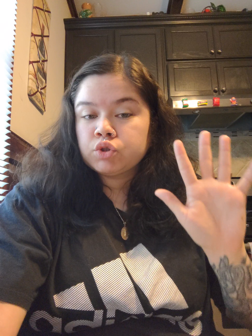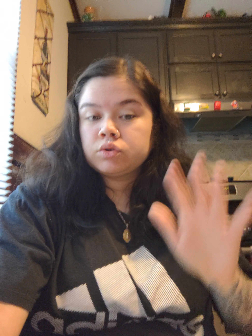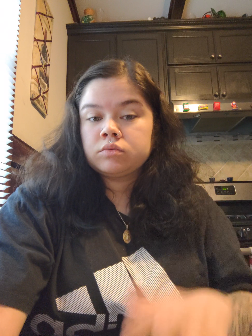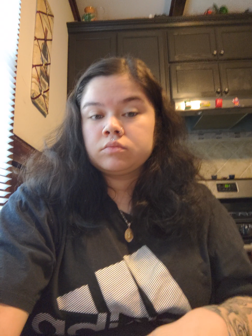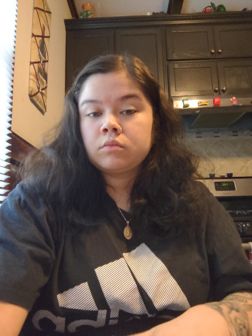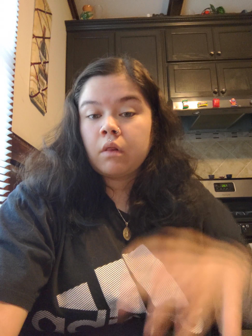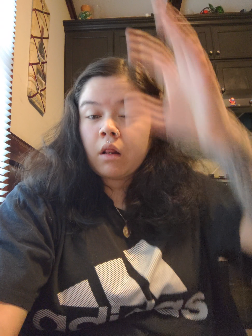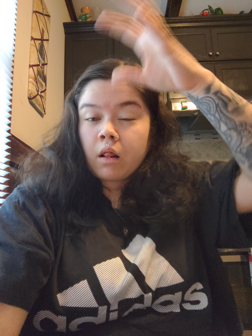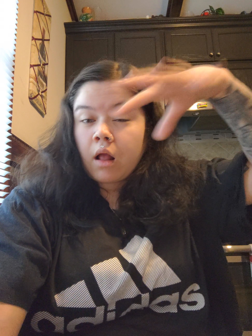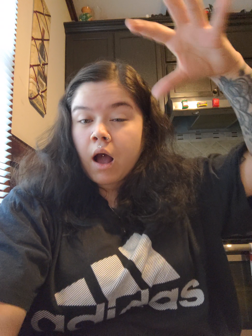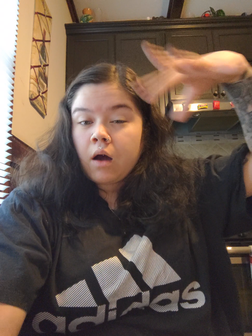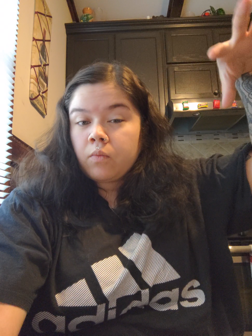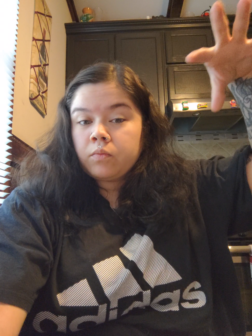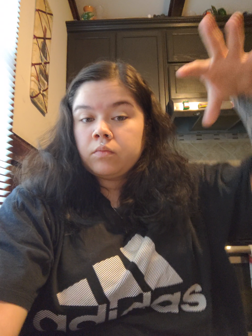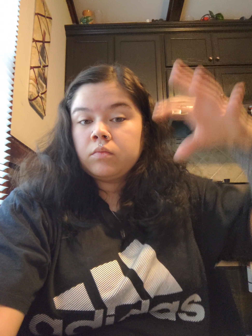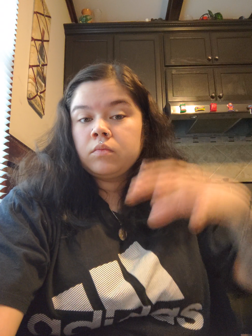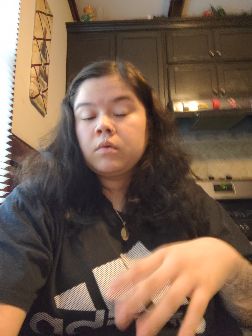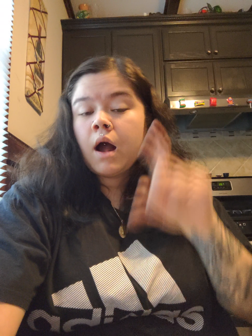cloud